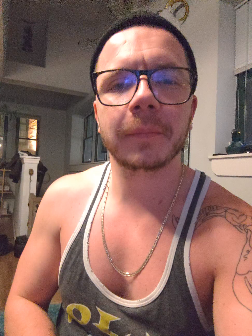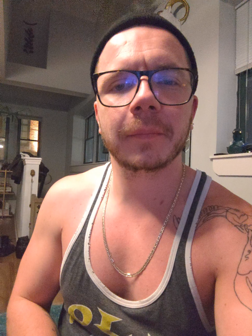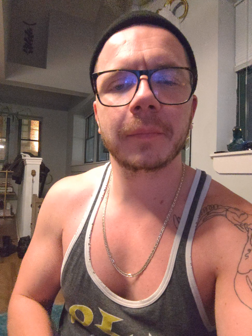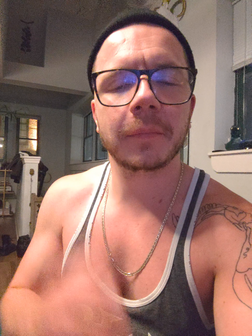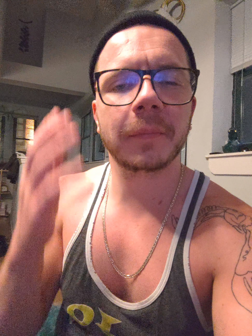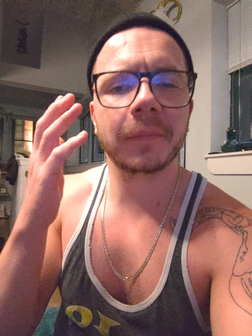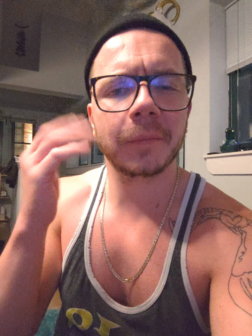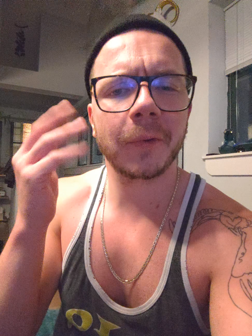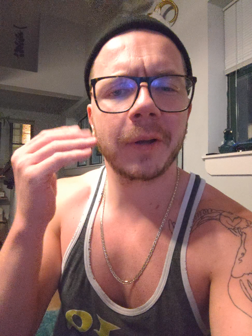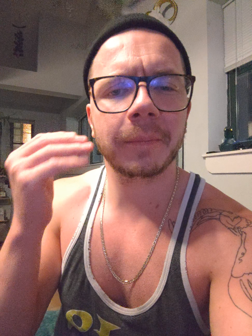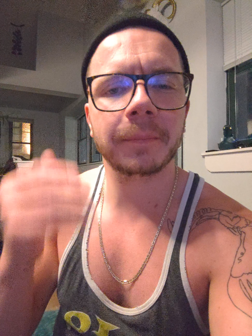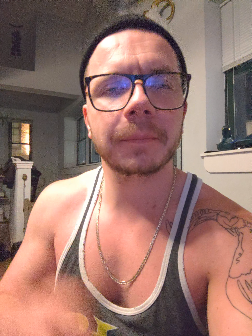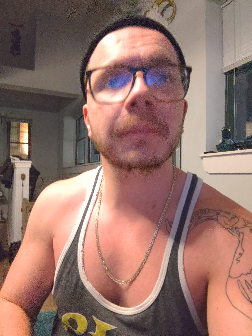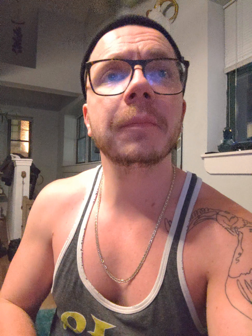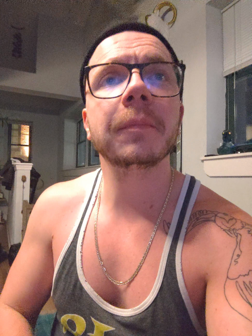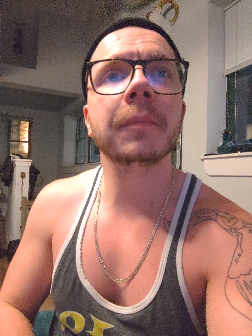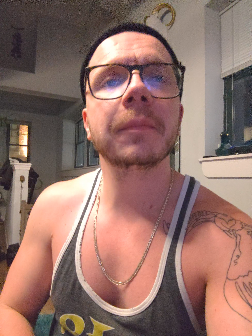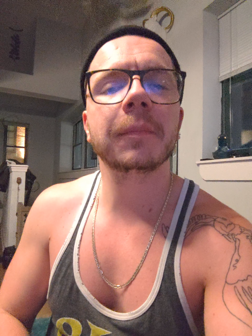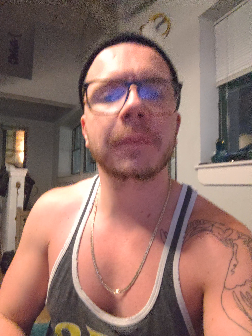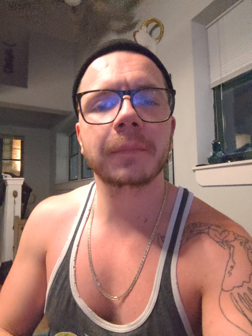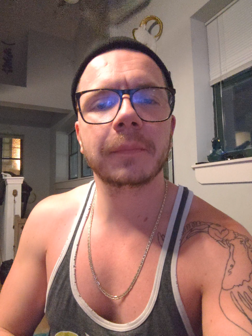why